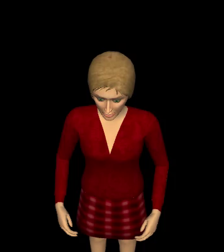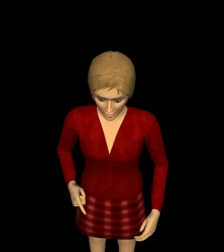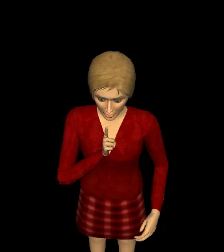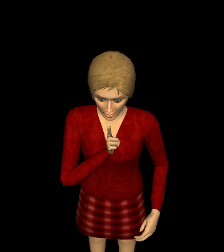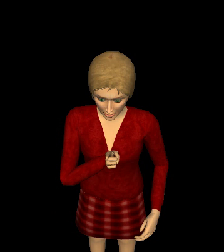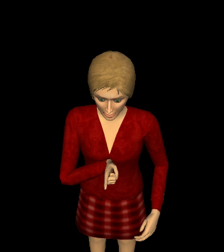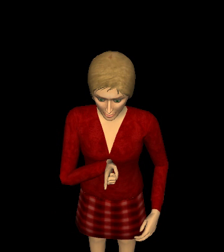طلب